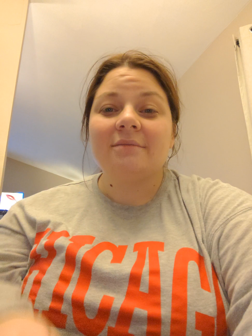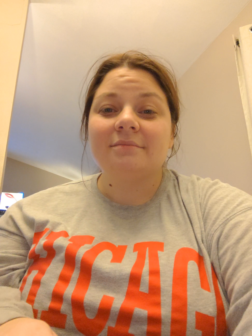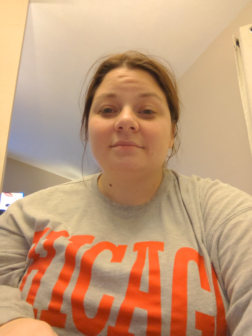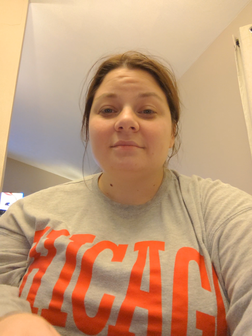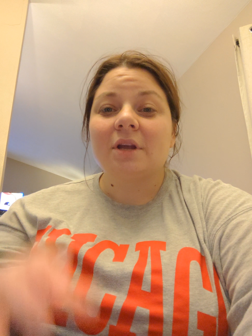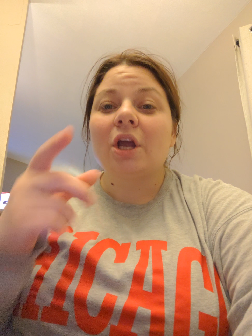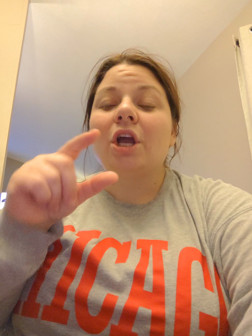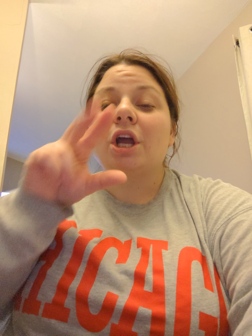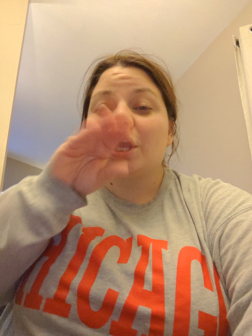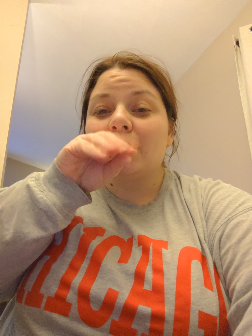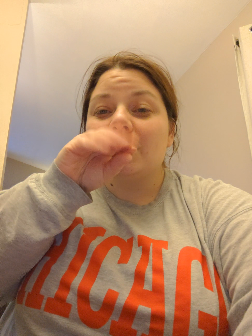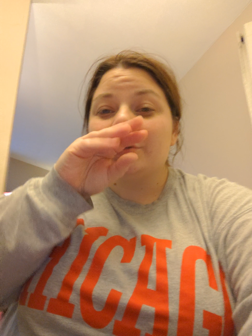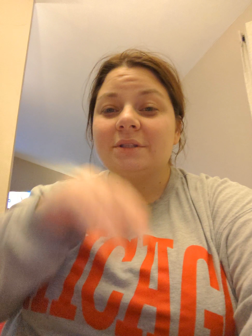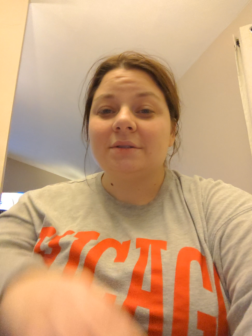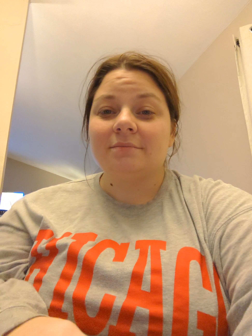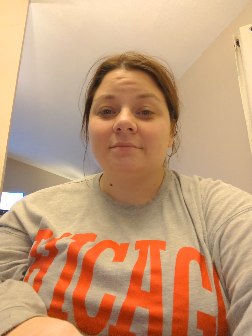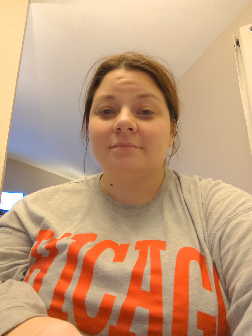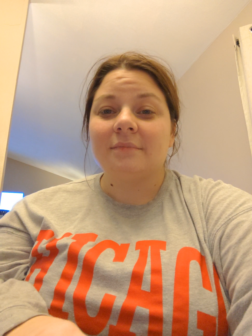goose